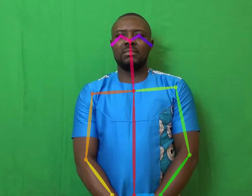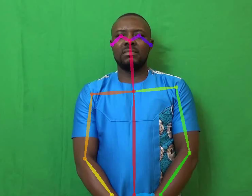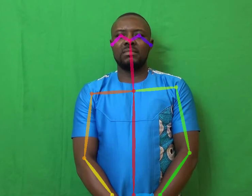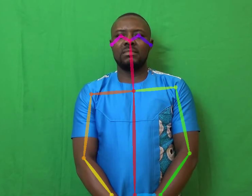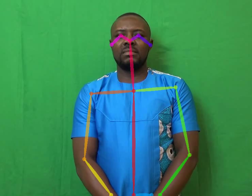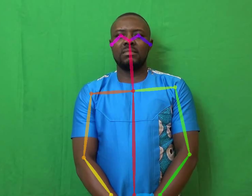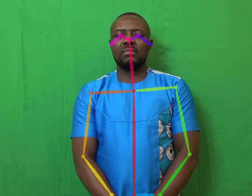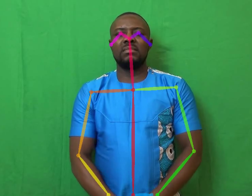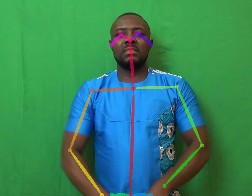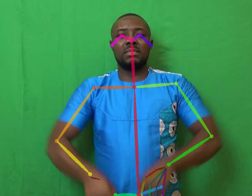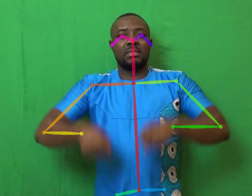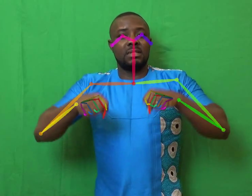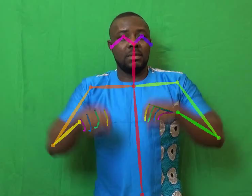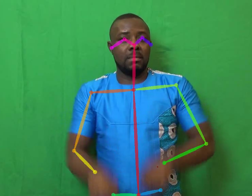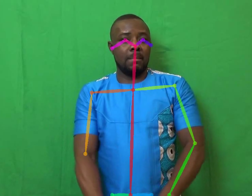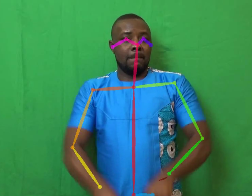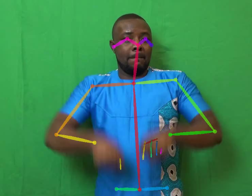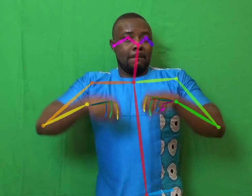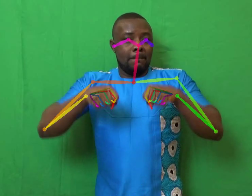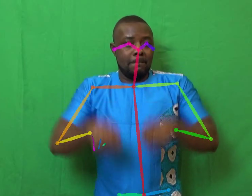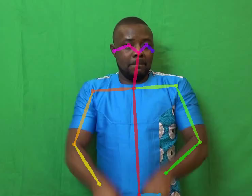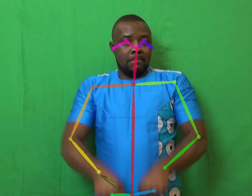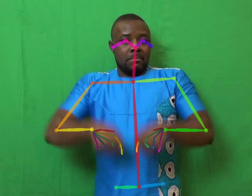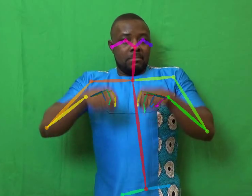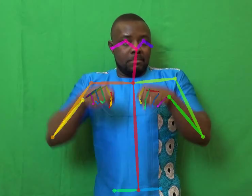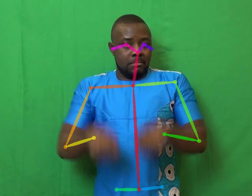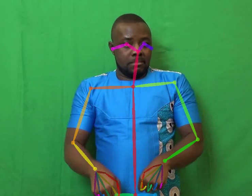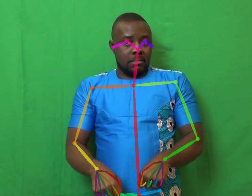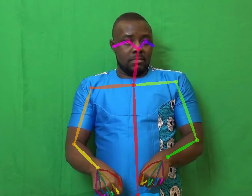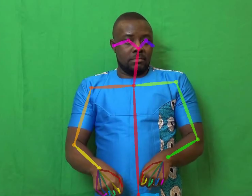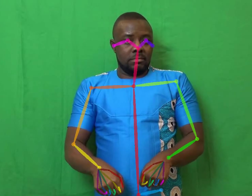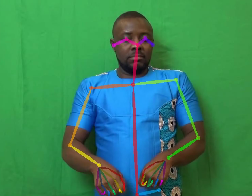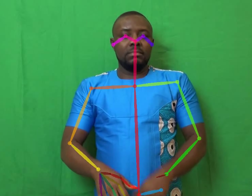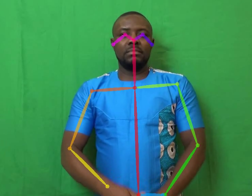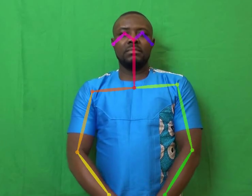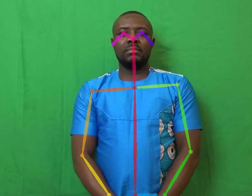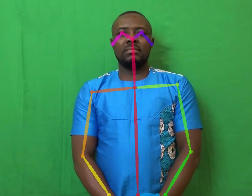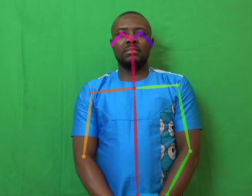borehole